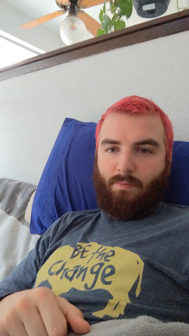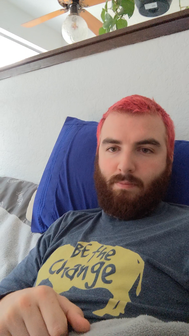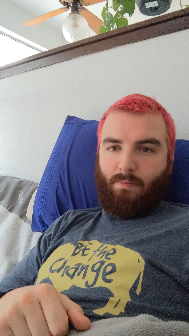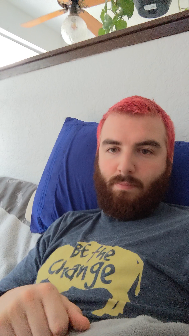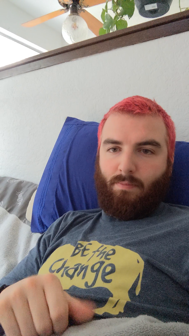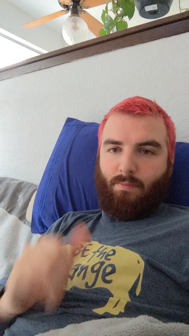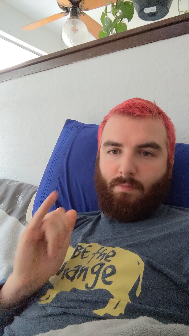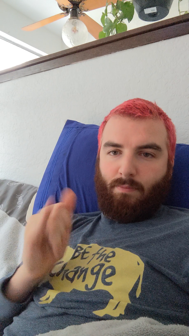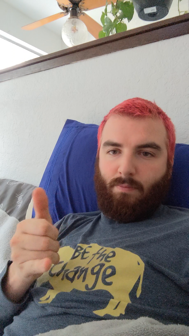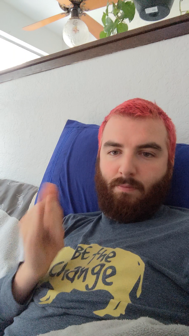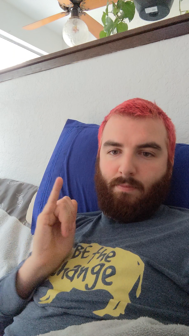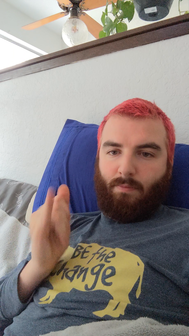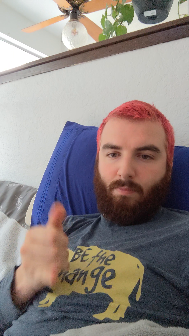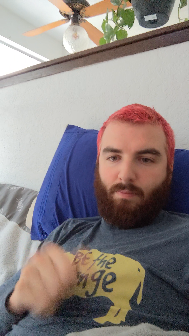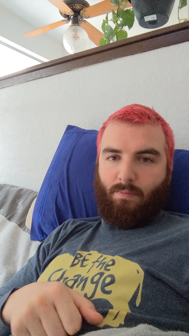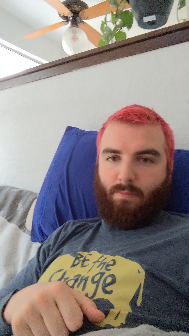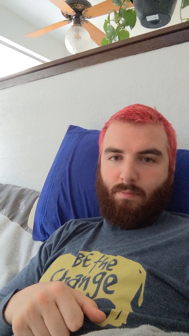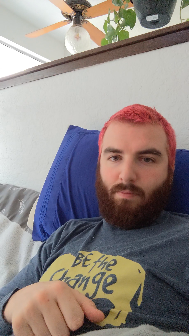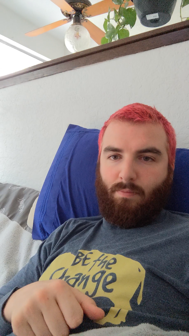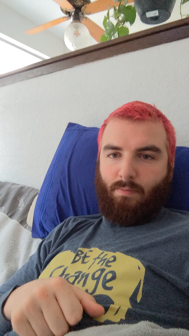rocking chair